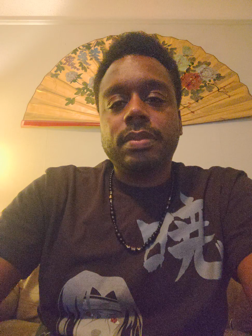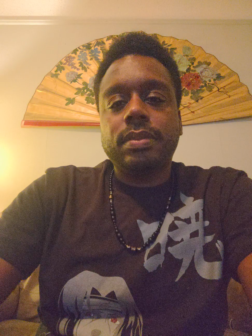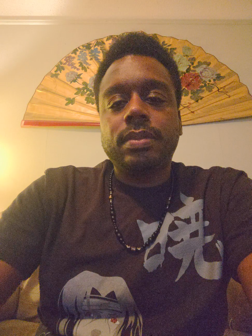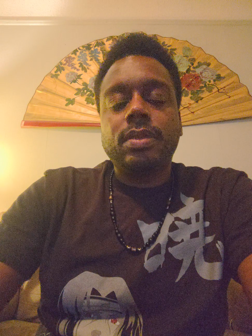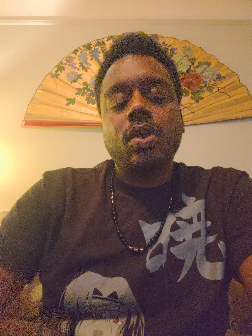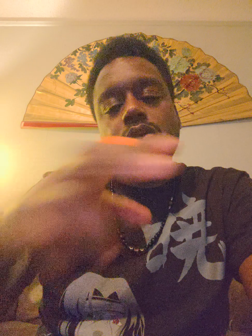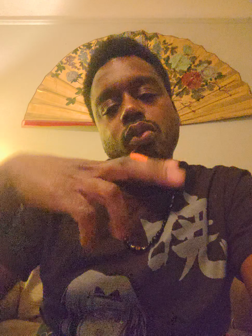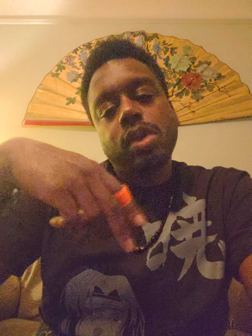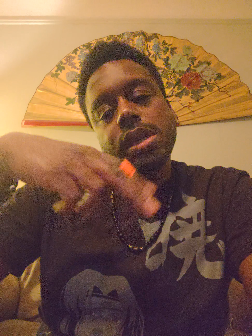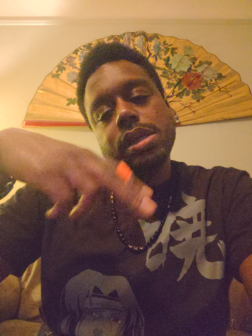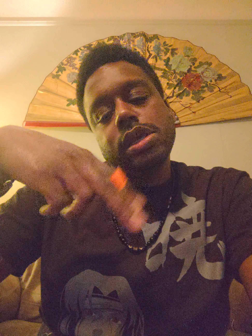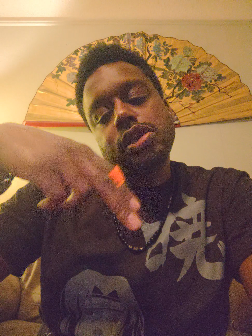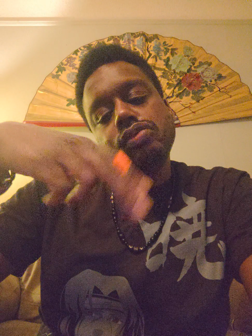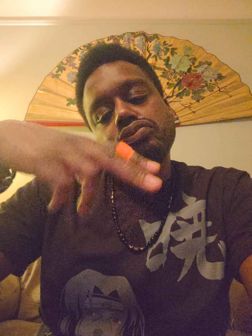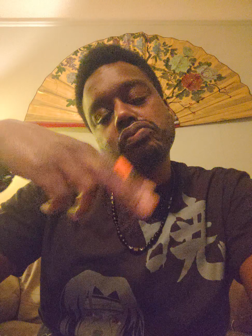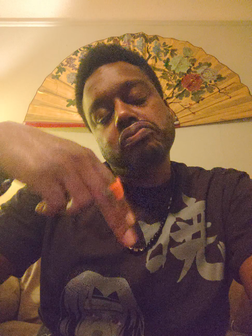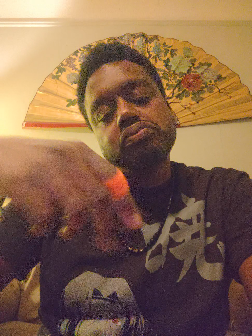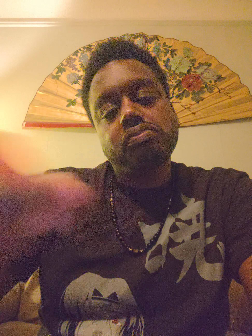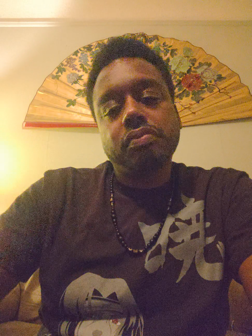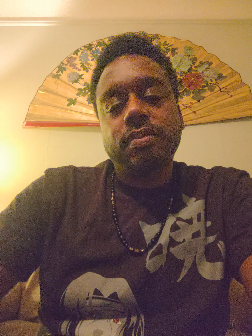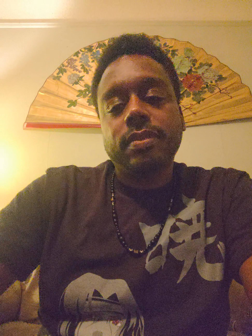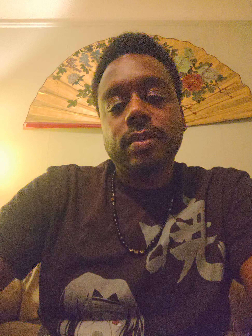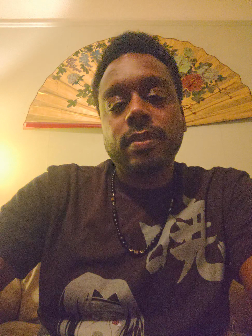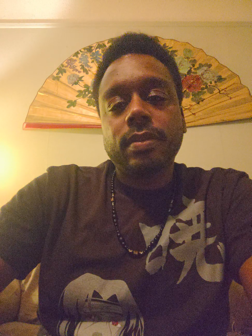read